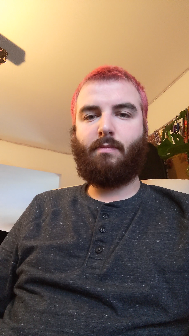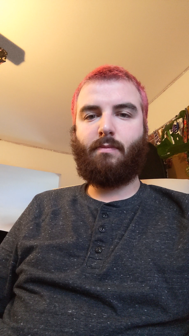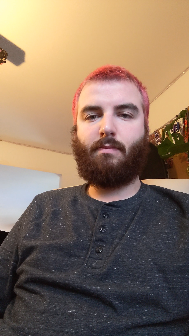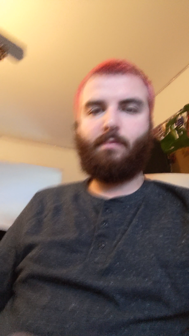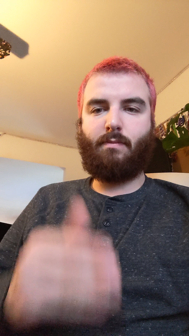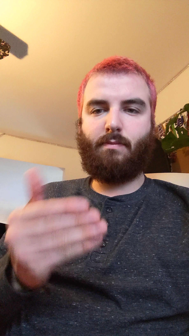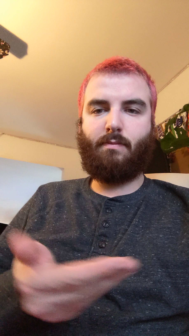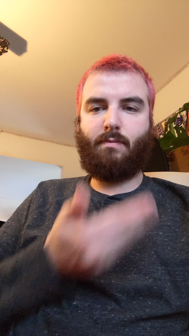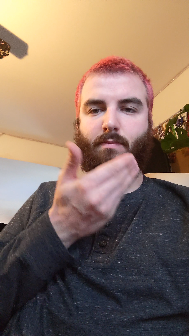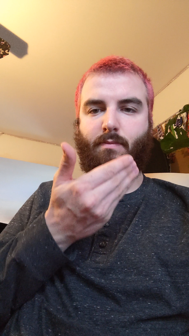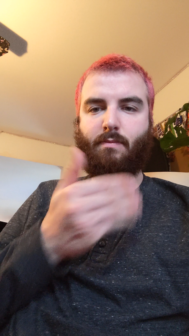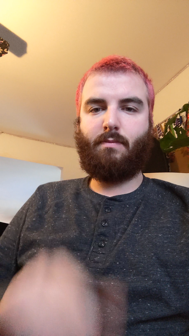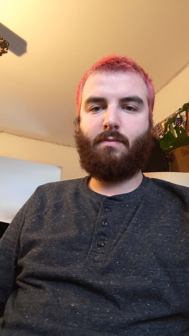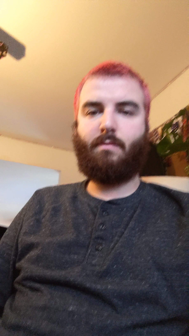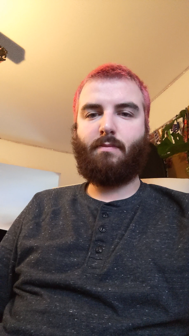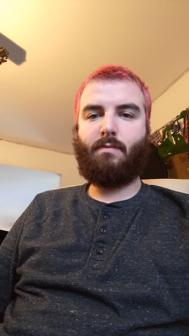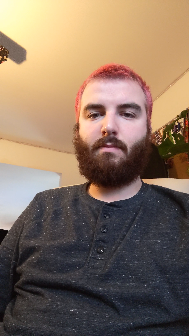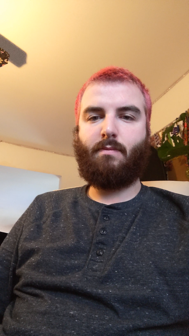new